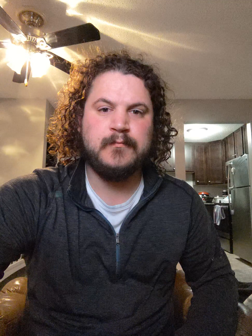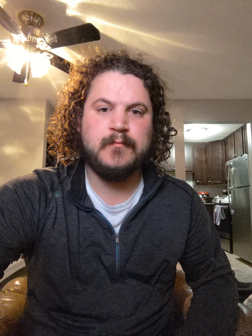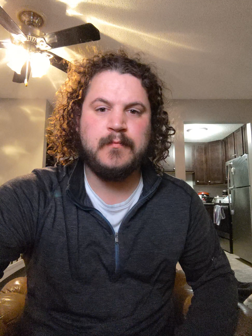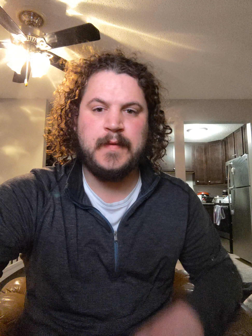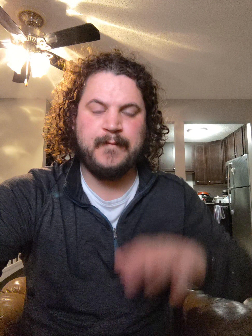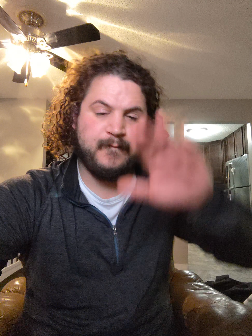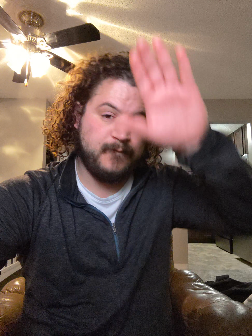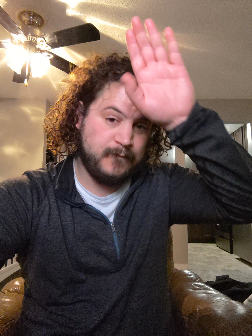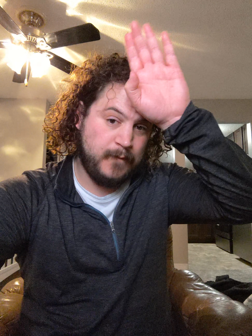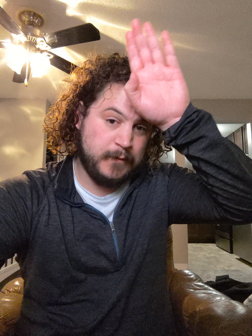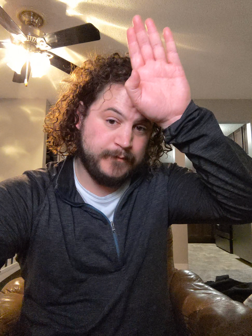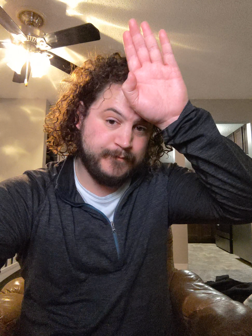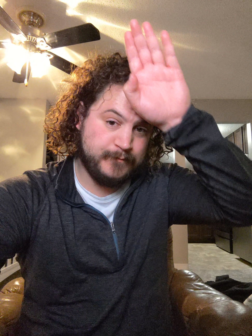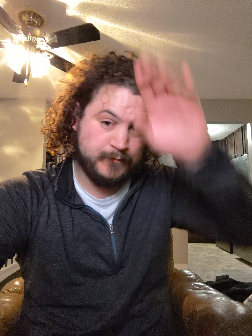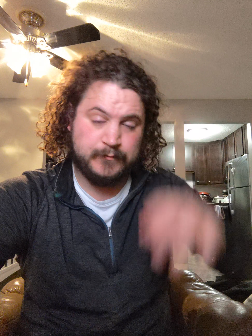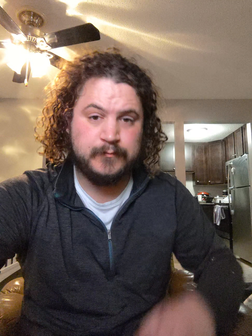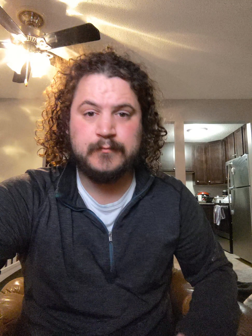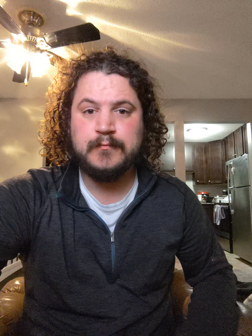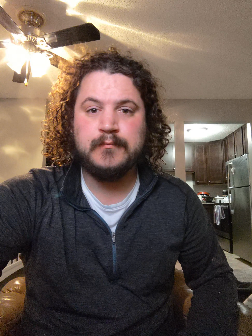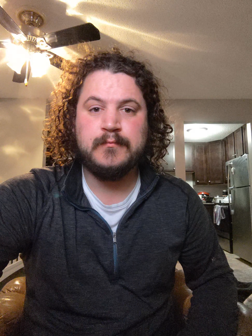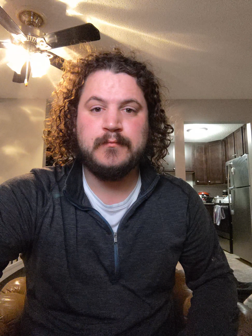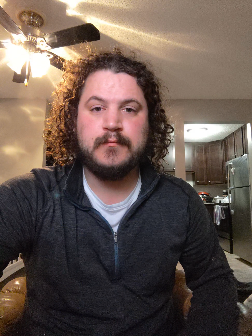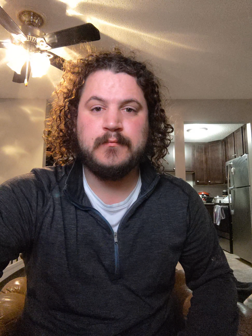fireman